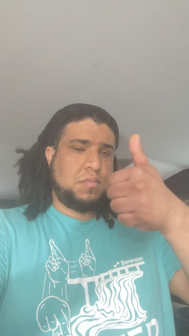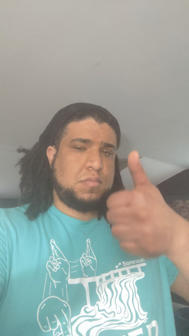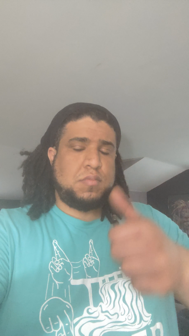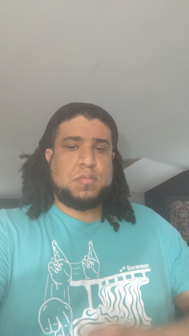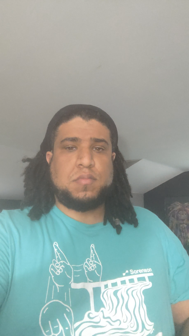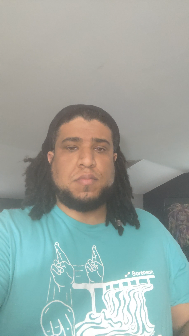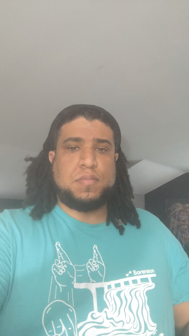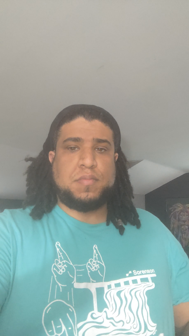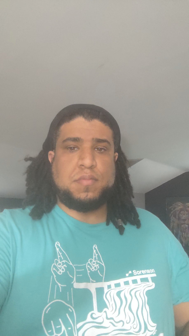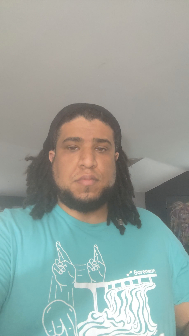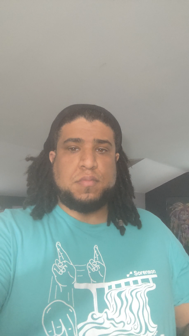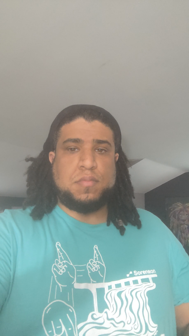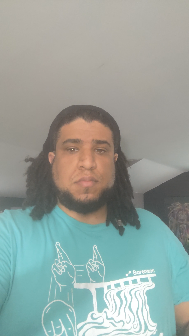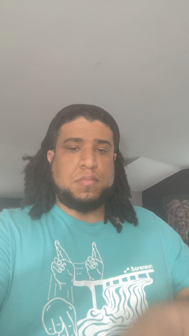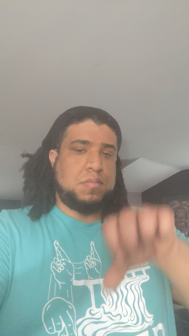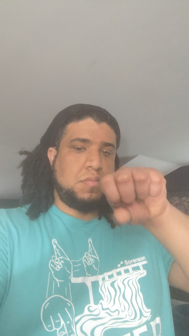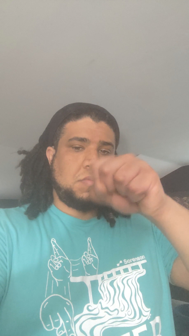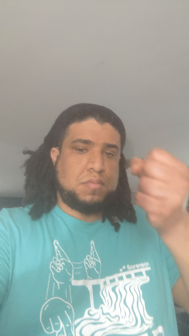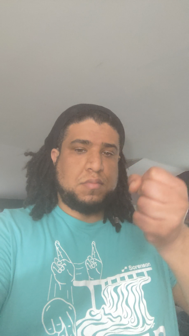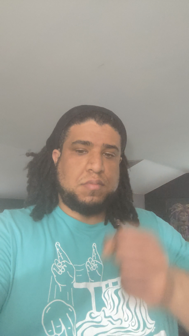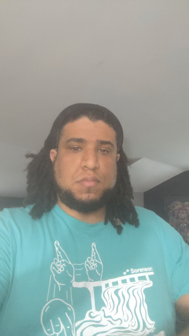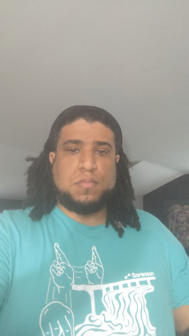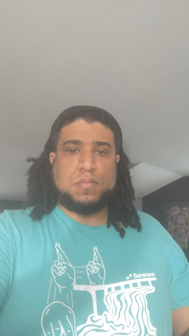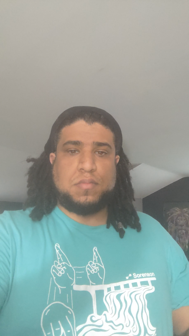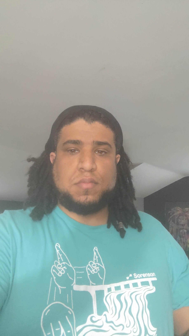broken